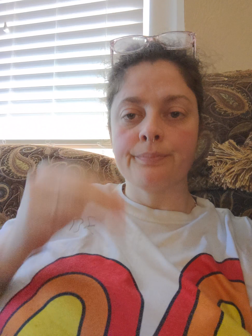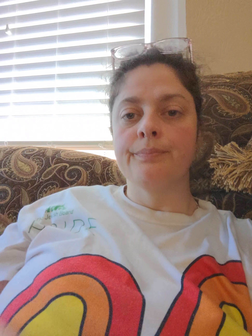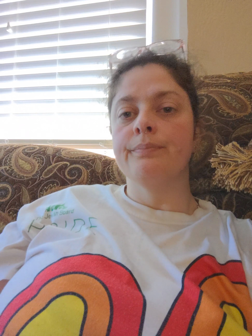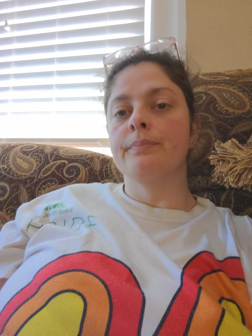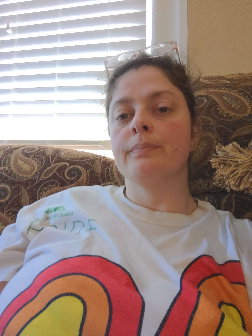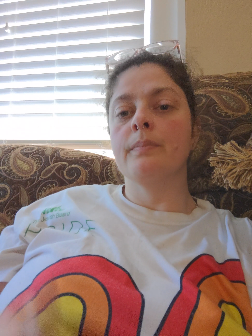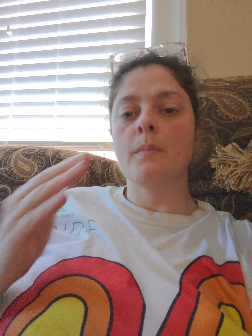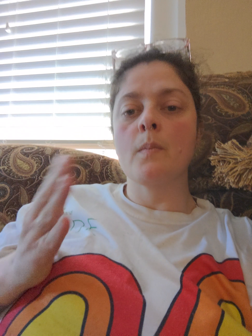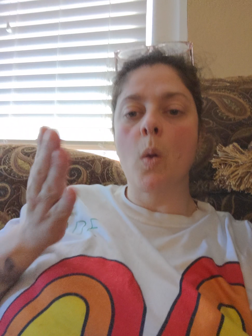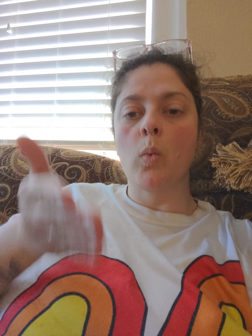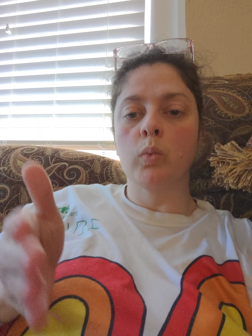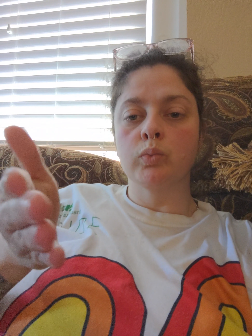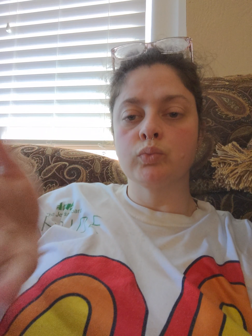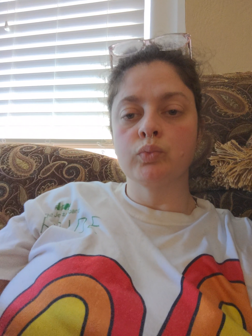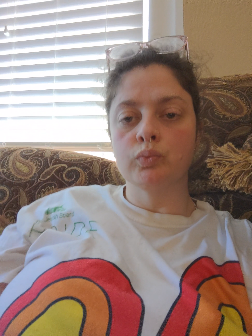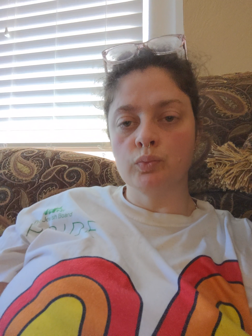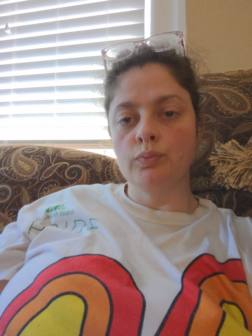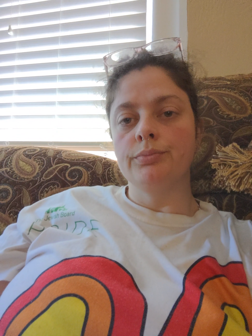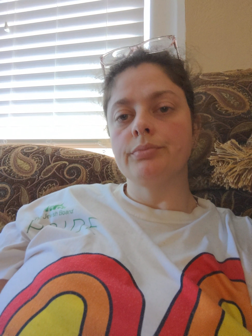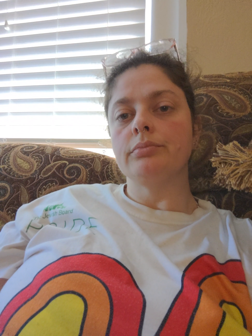boat